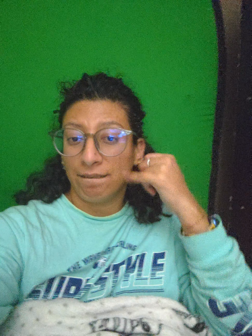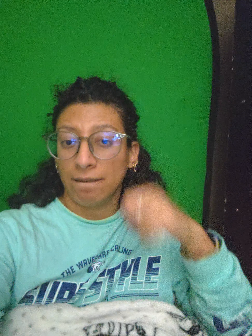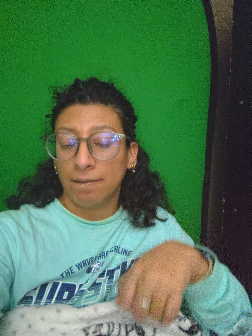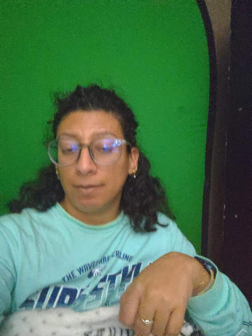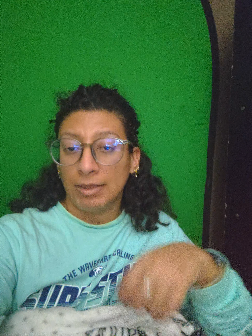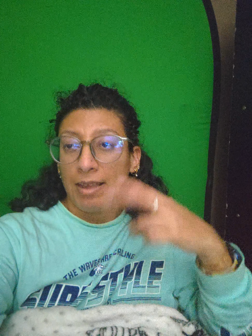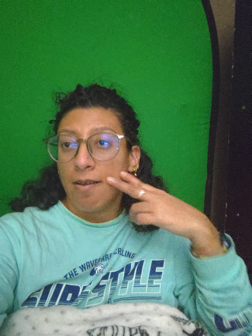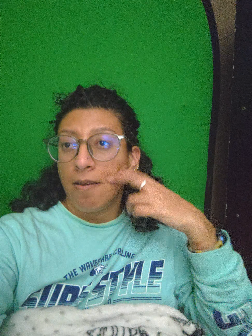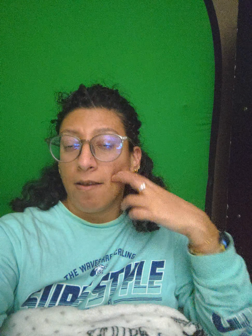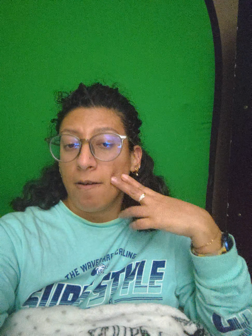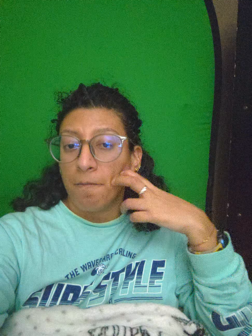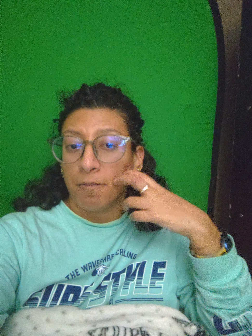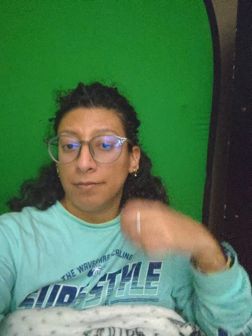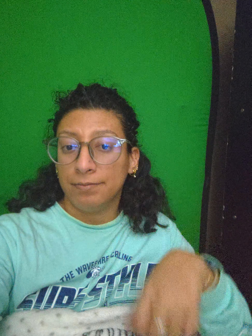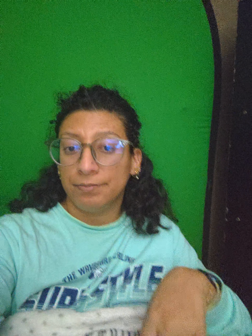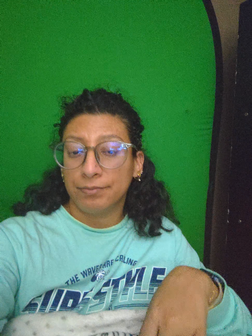gum